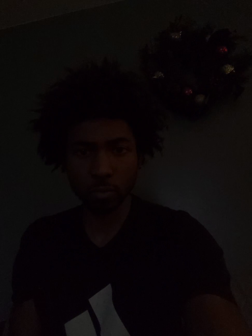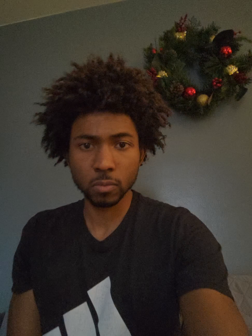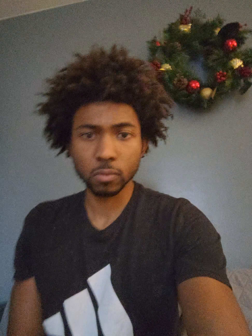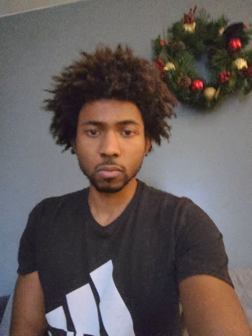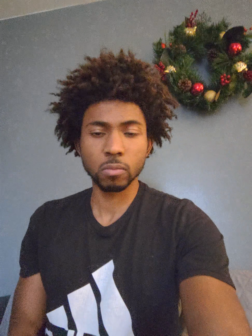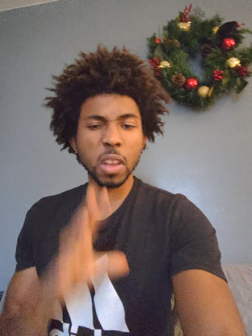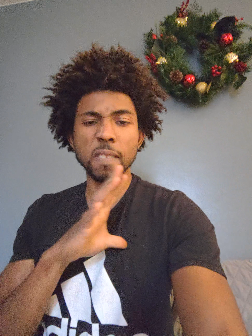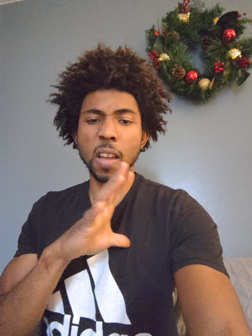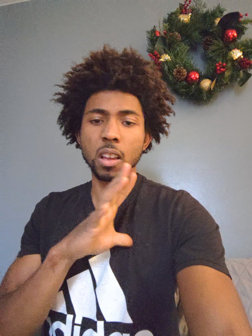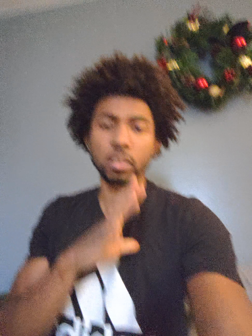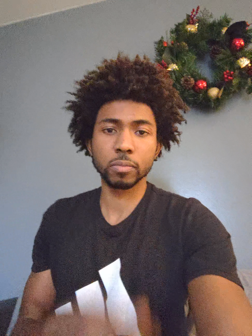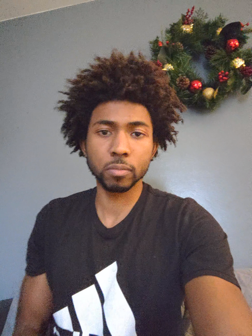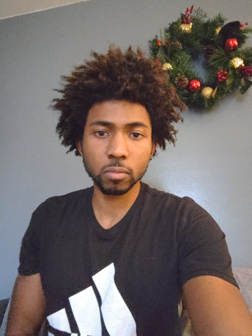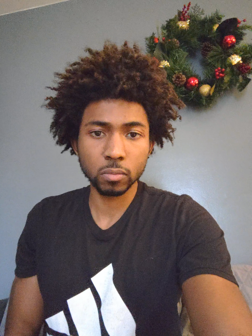fine